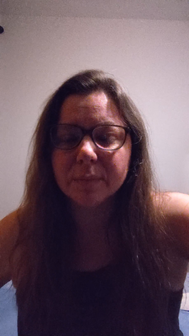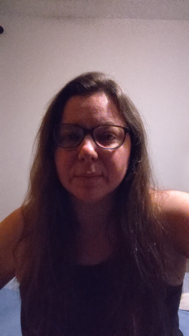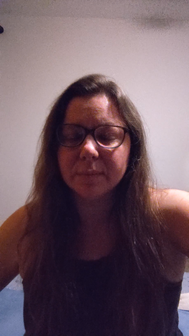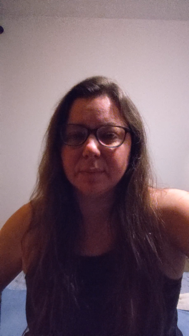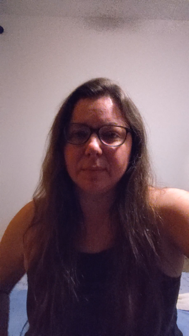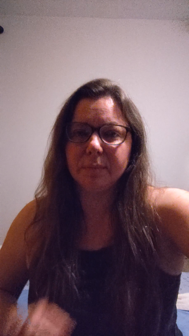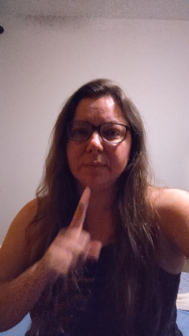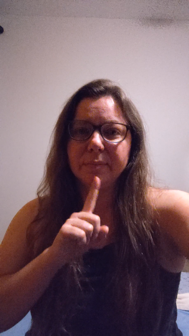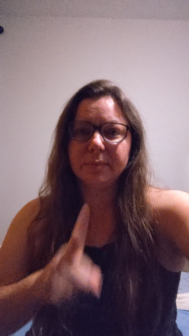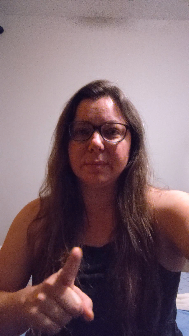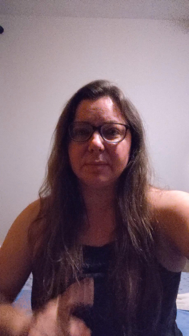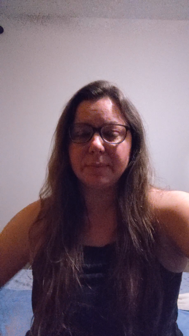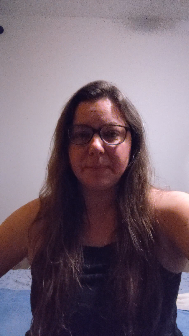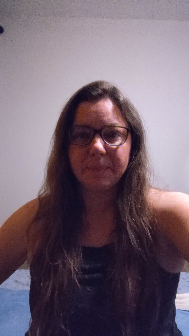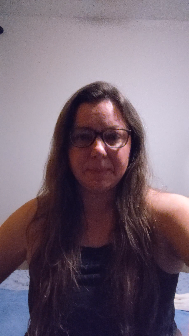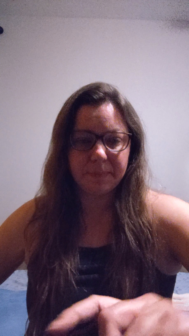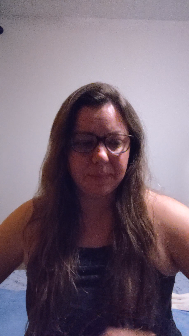is